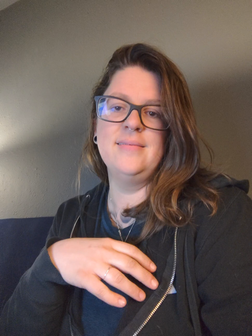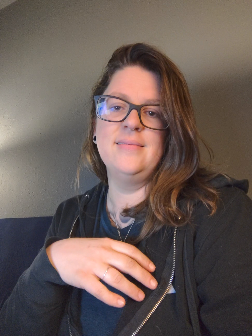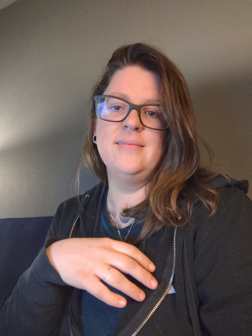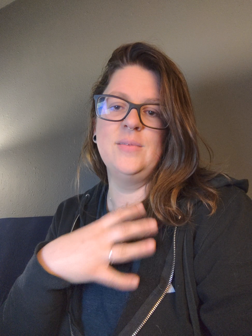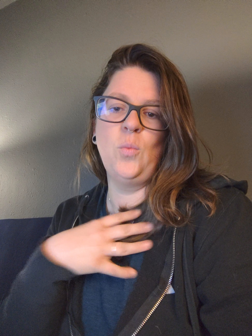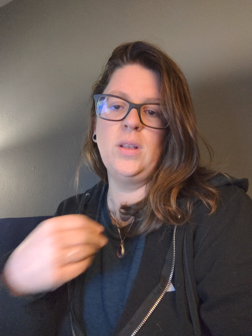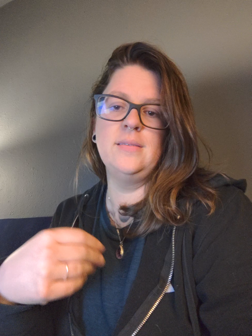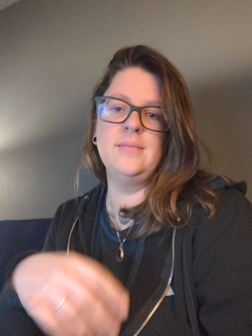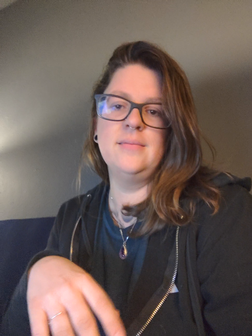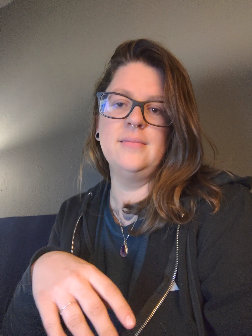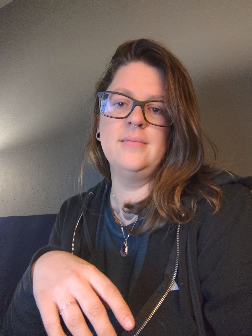white